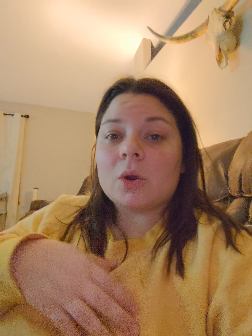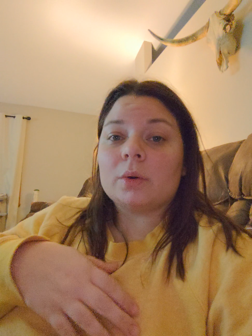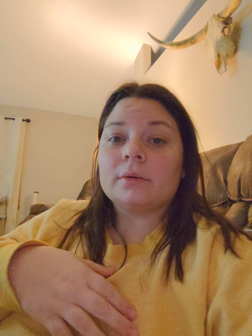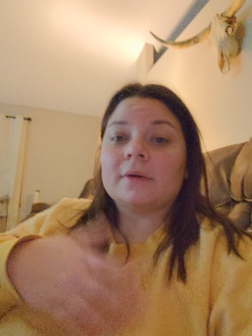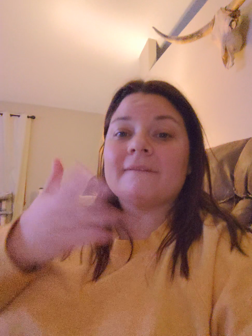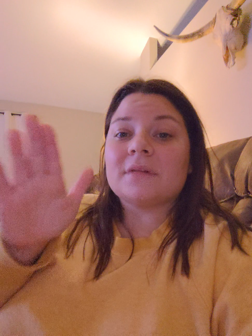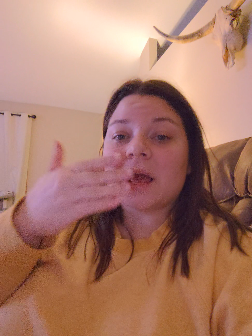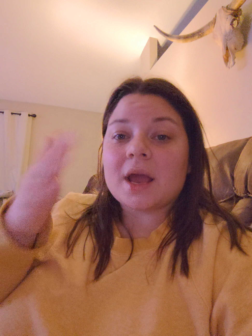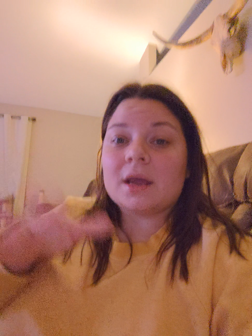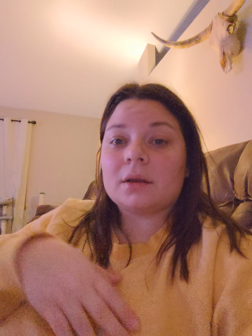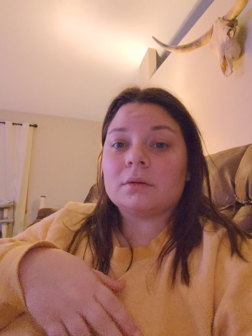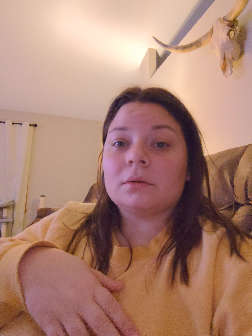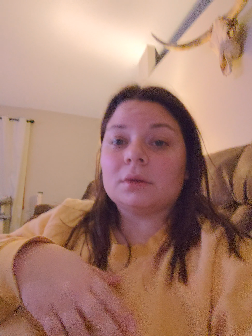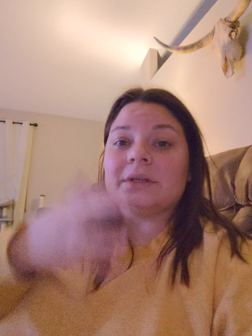flag